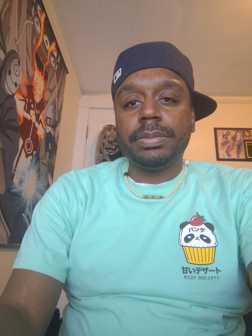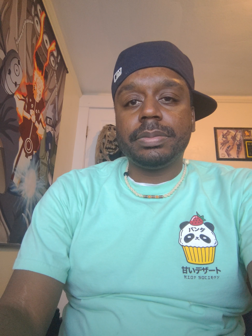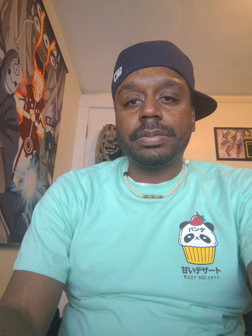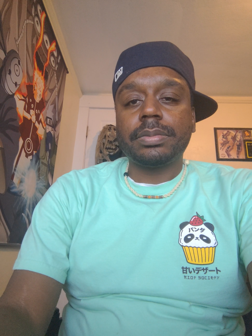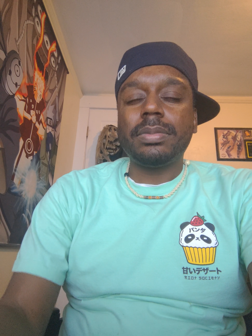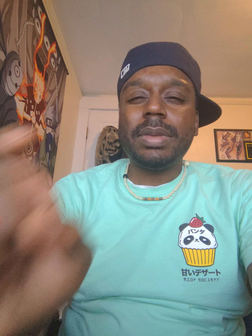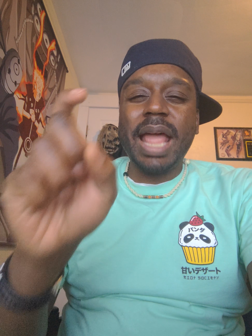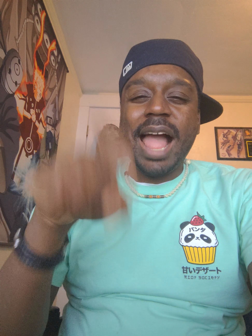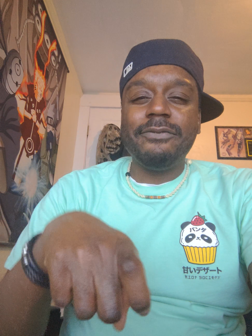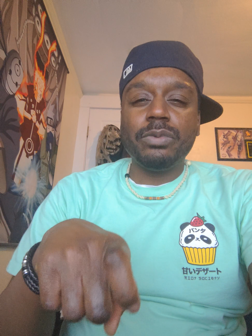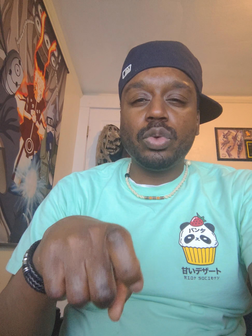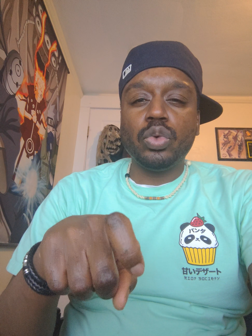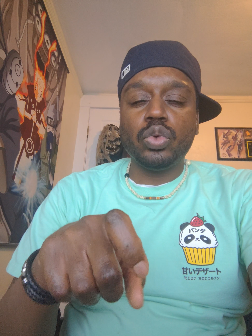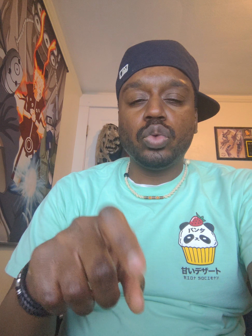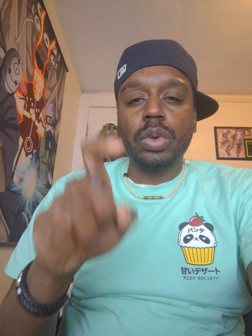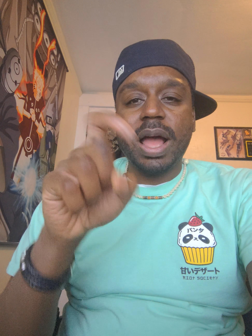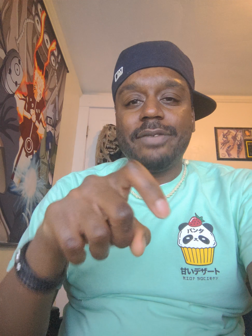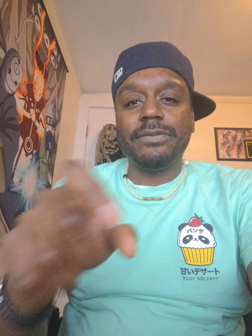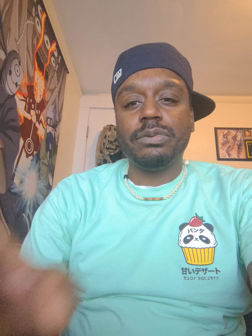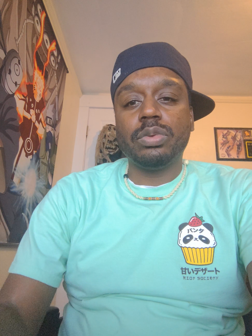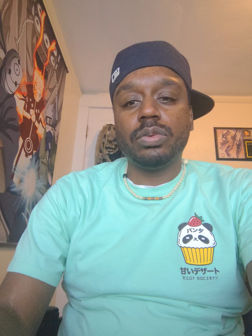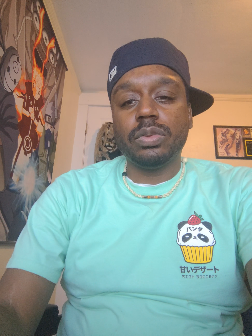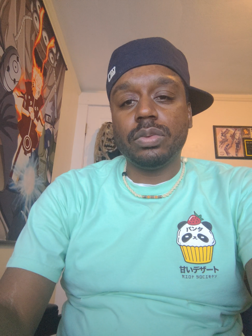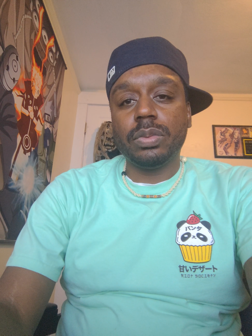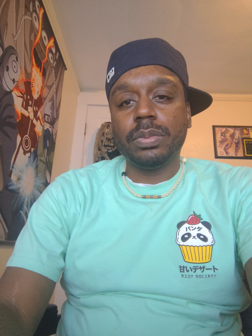have to